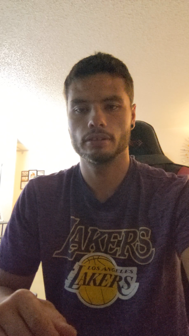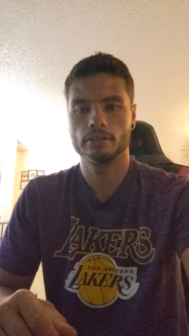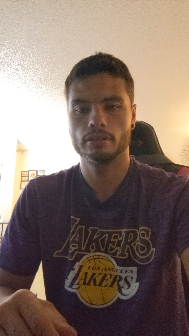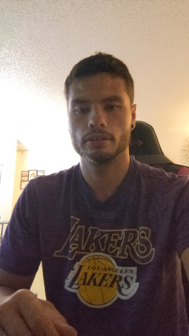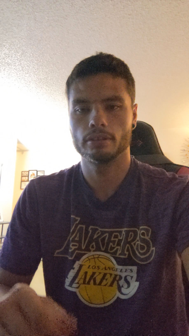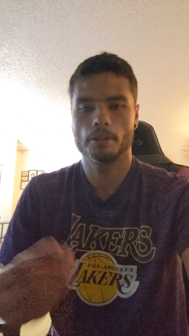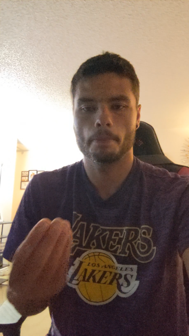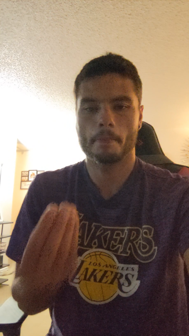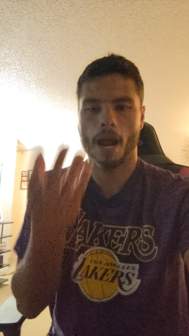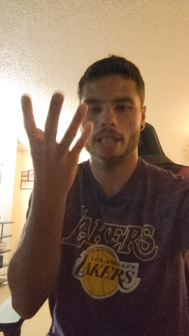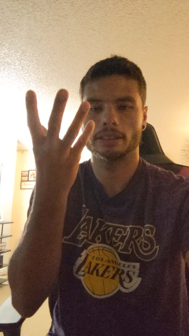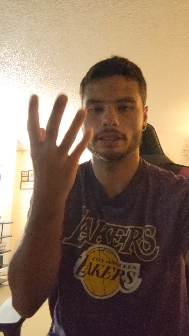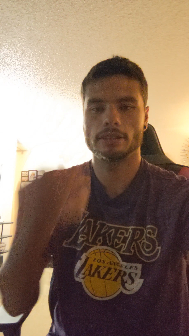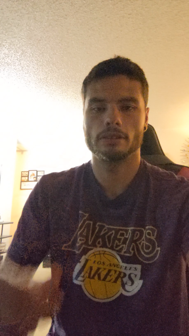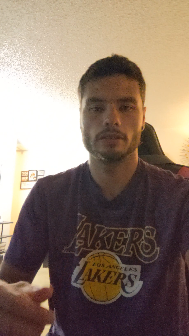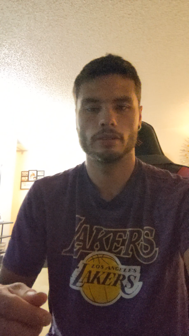plants